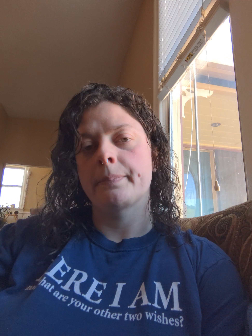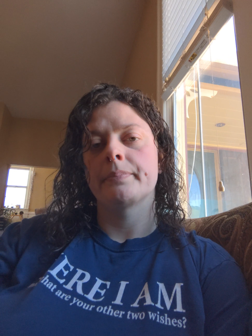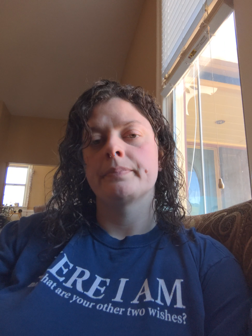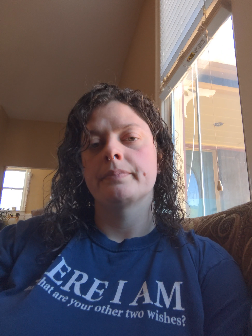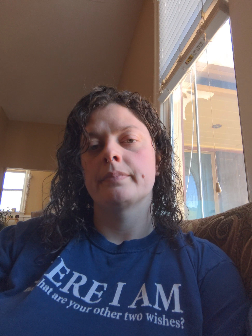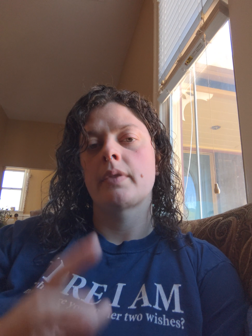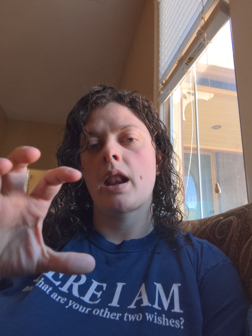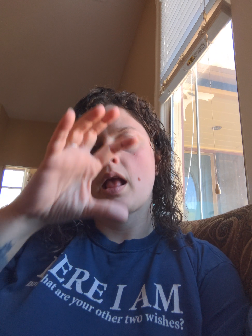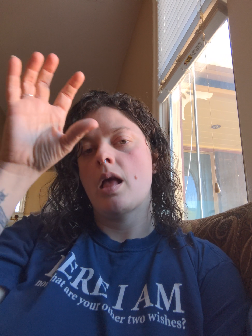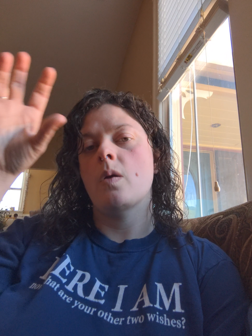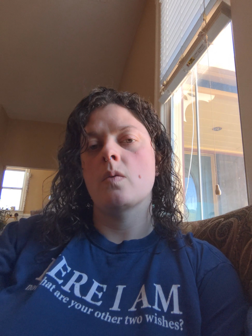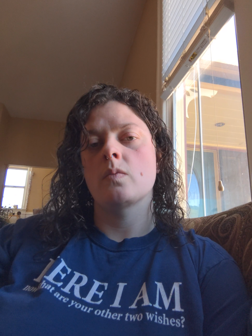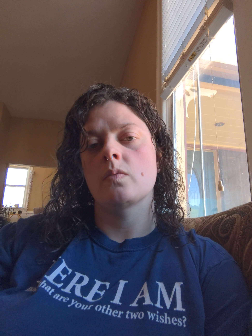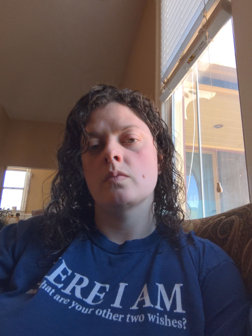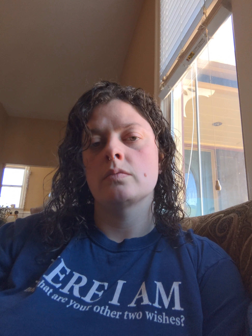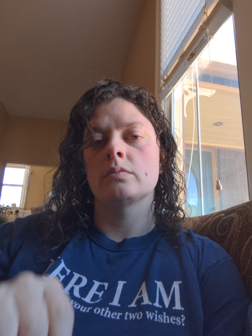cloud